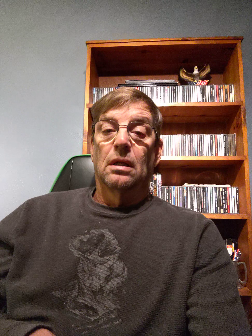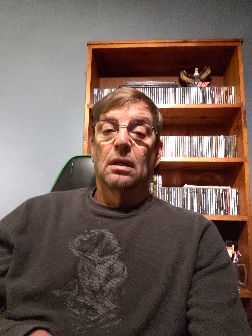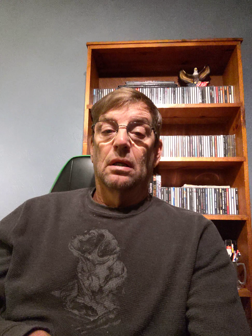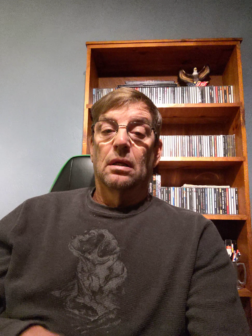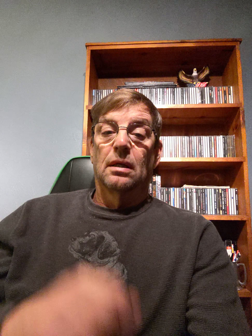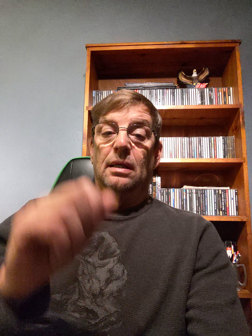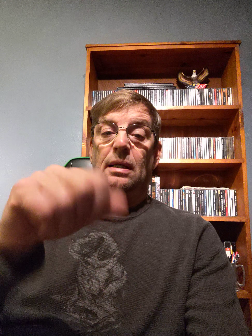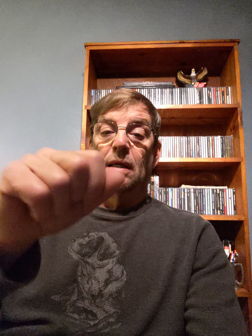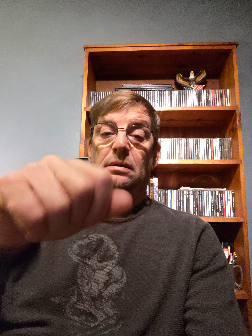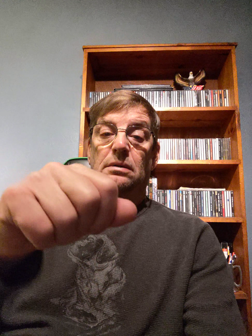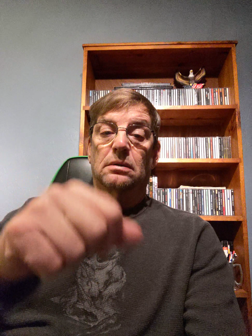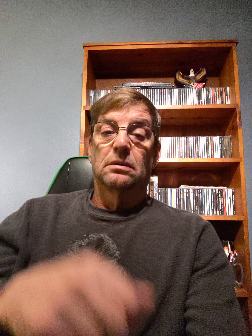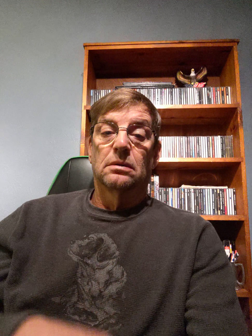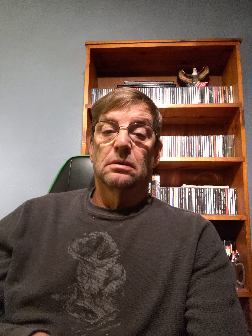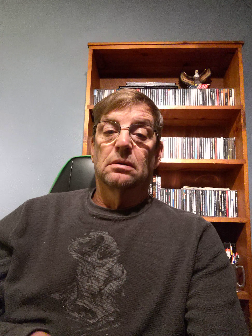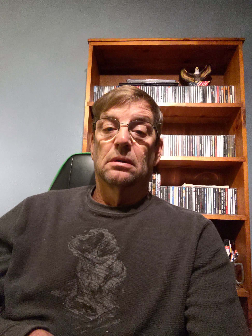yes